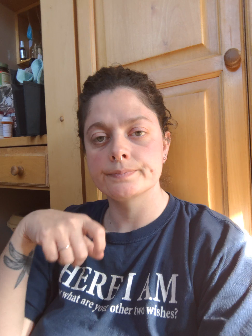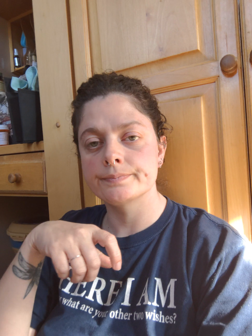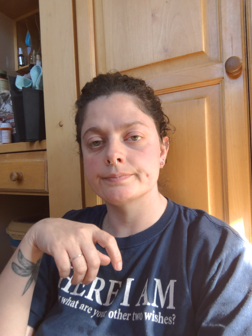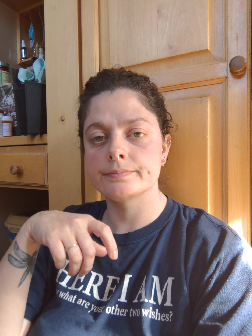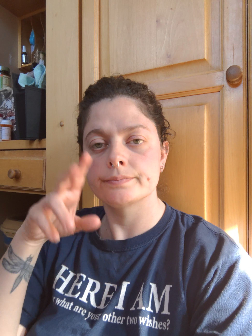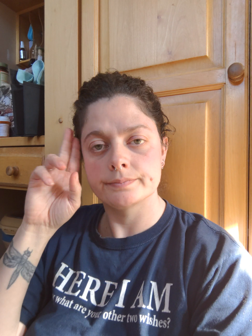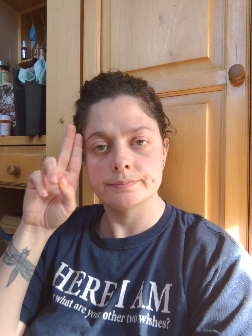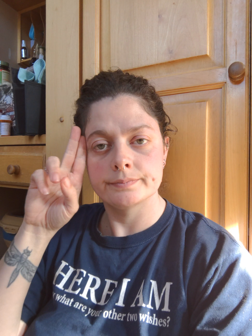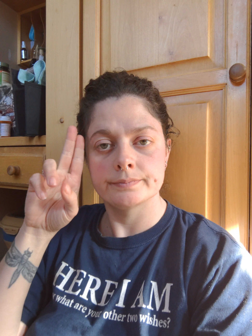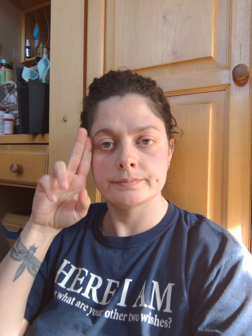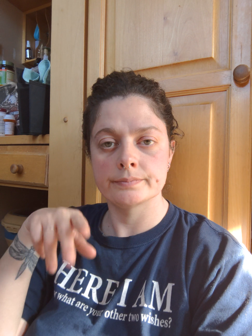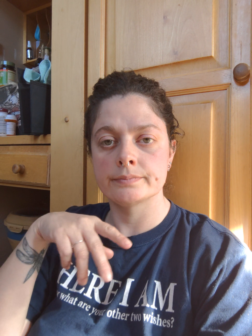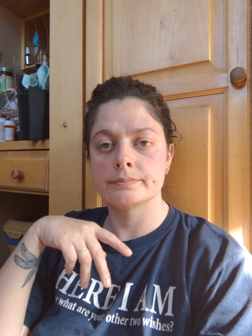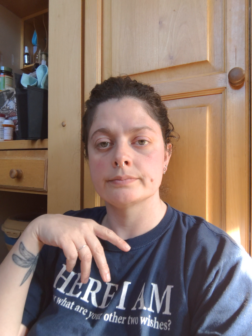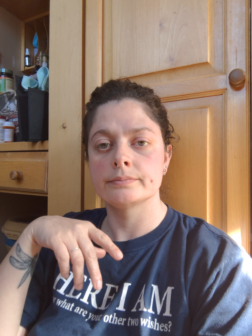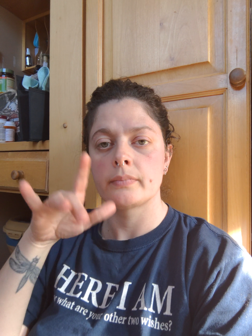uncle